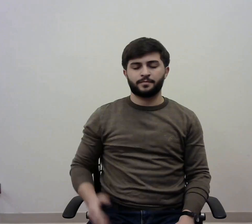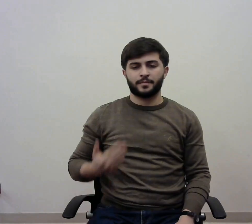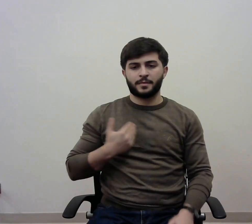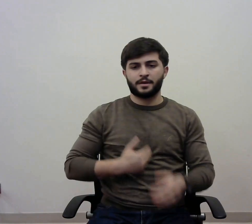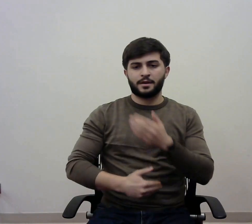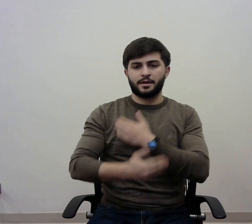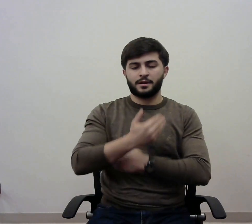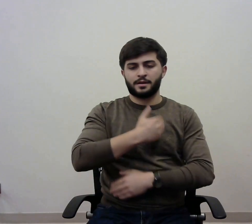əlil